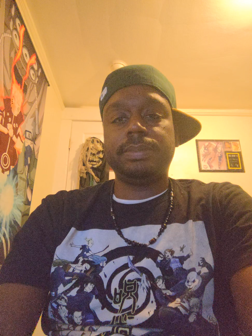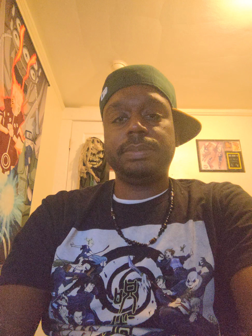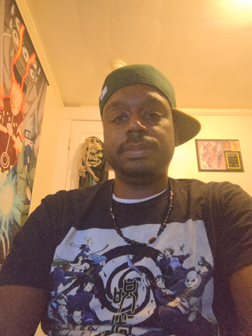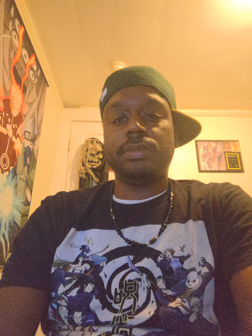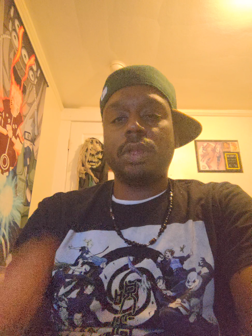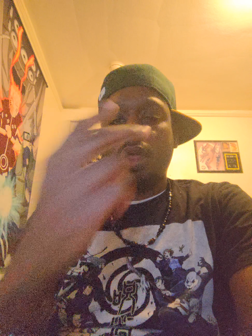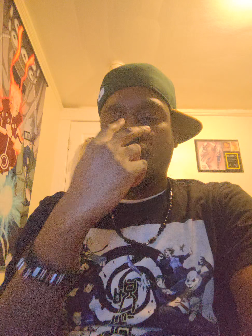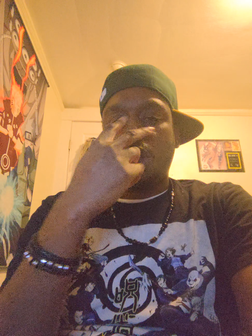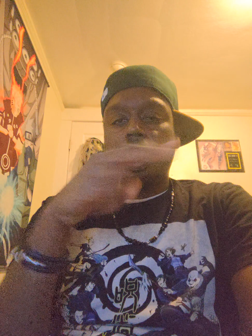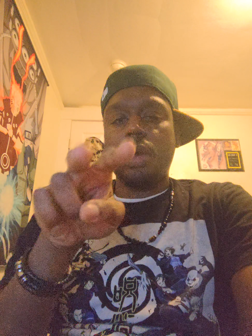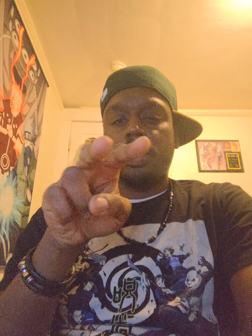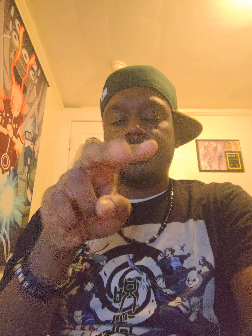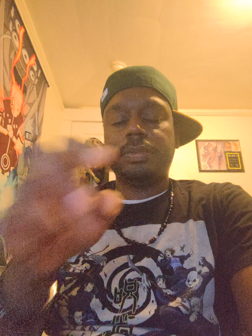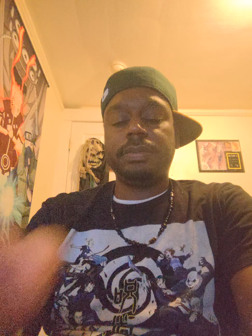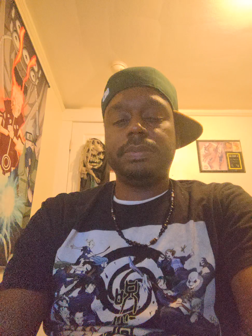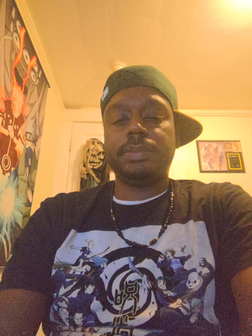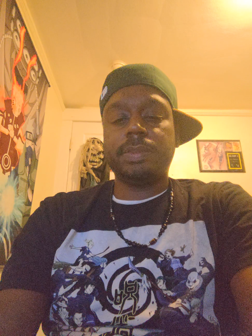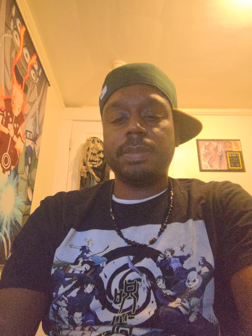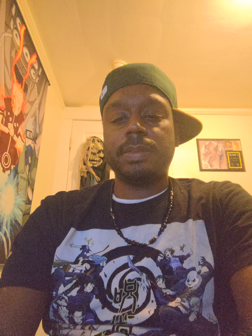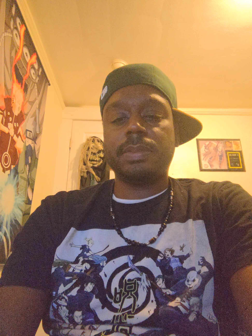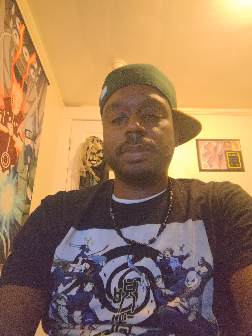look